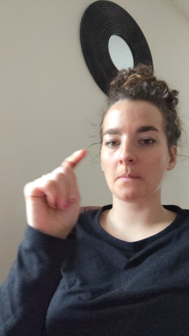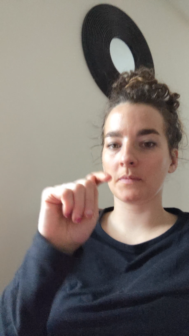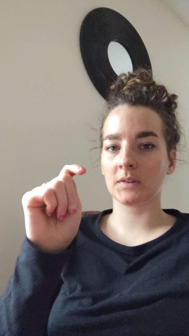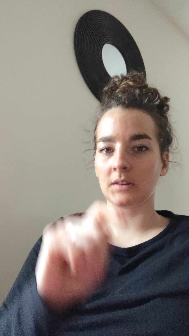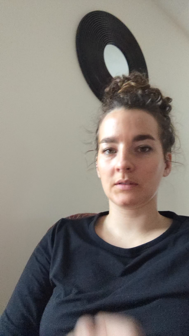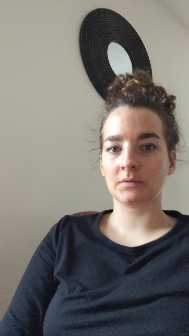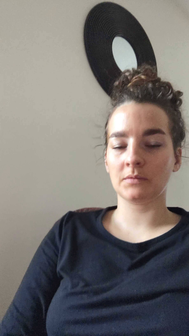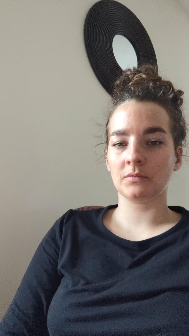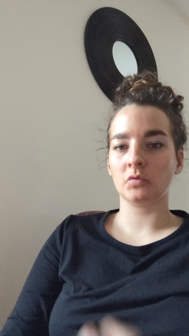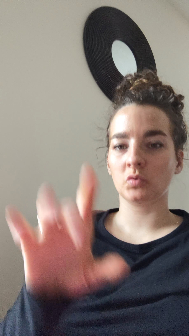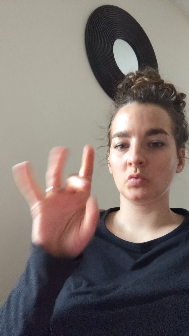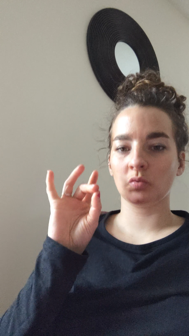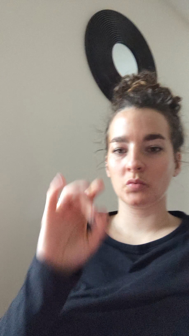choose